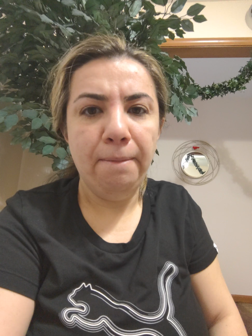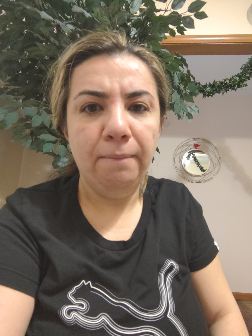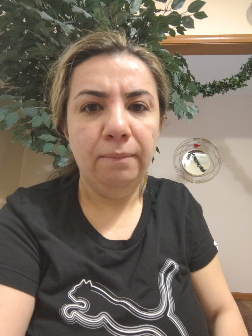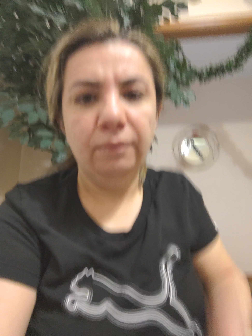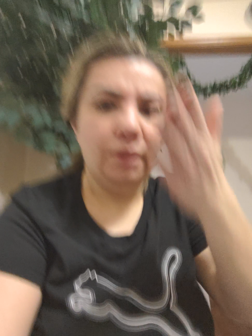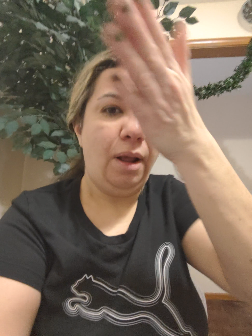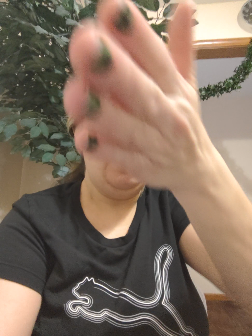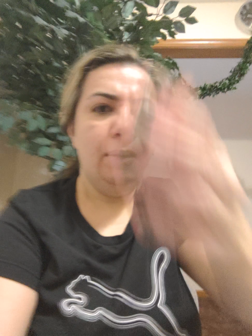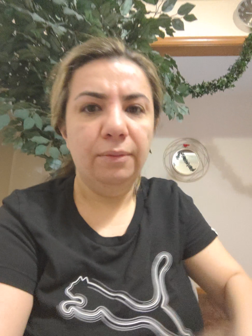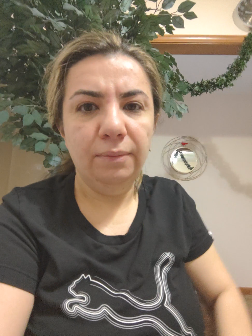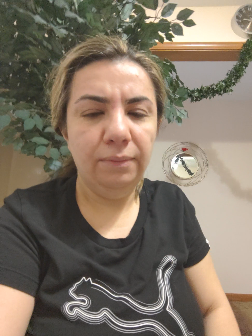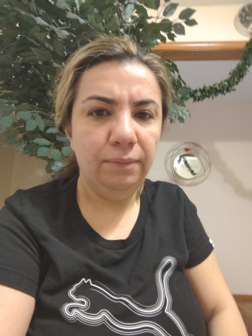there